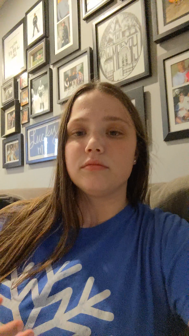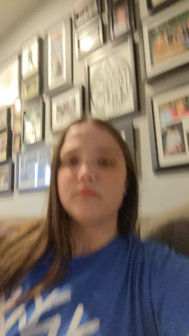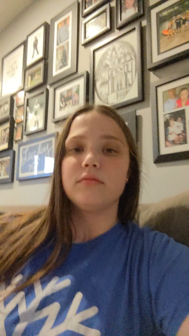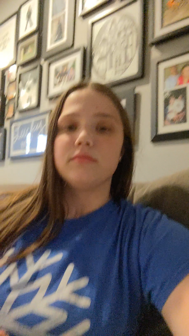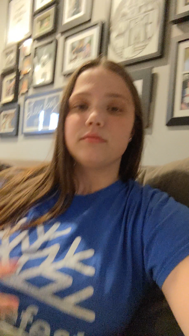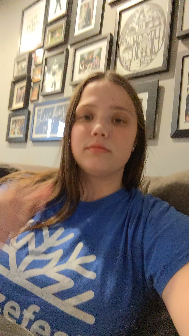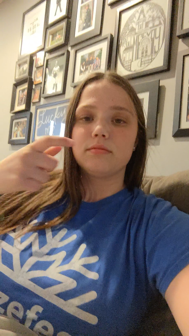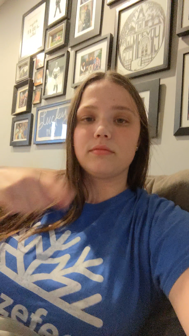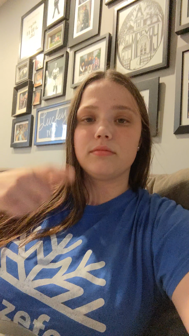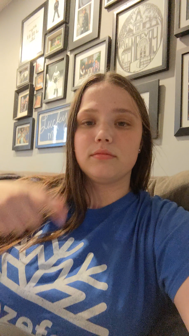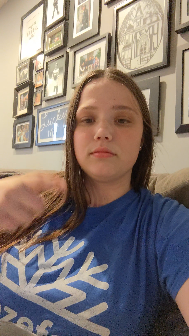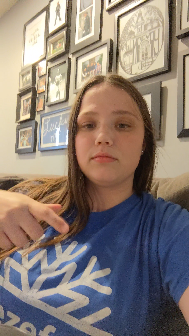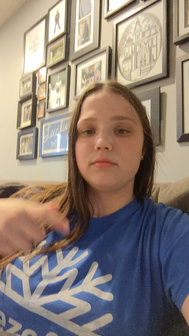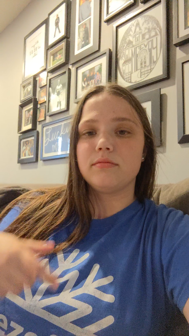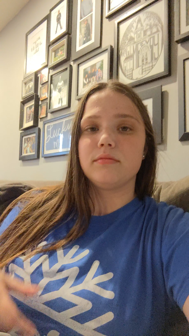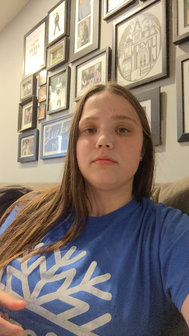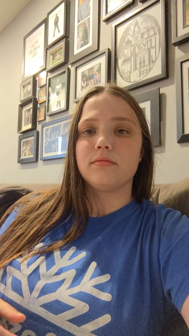plate